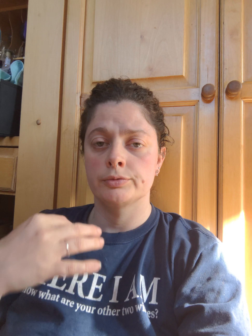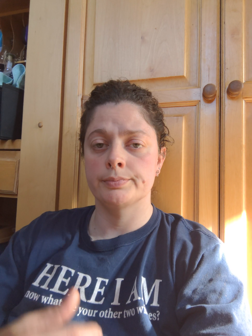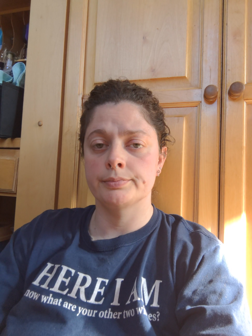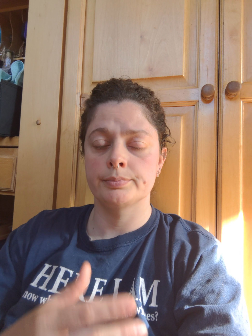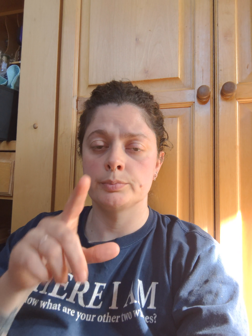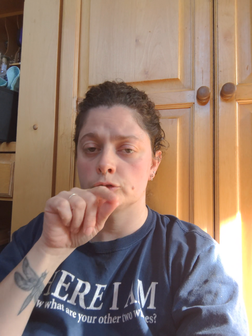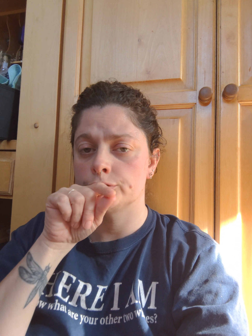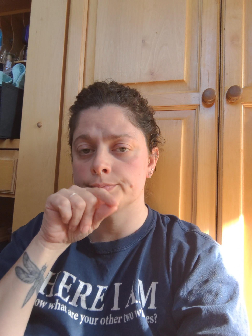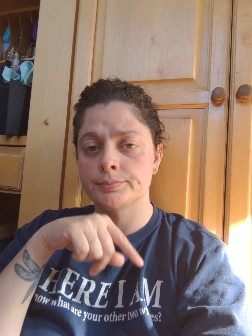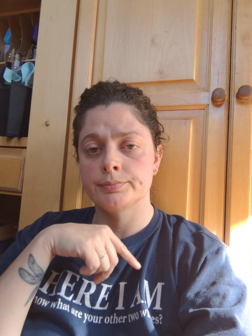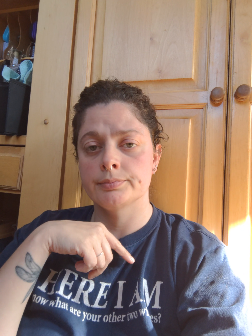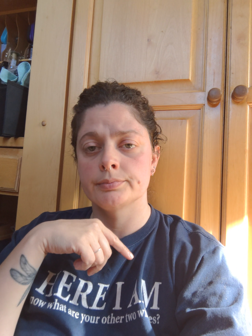bird